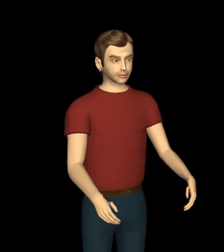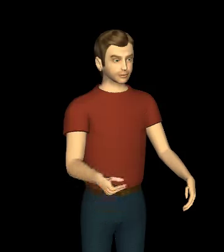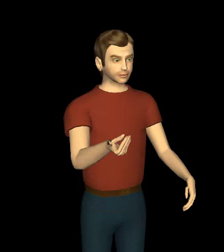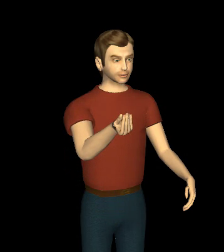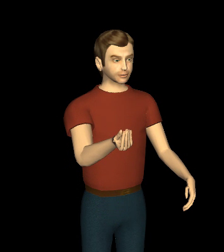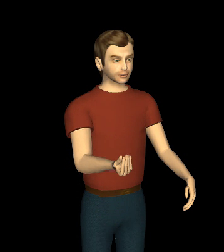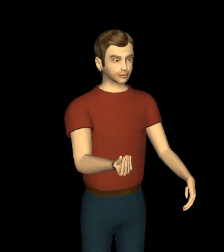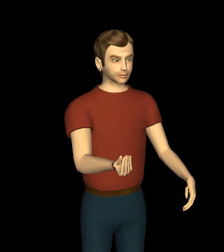طفل